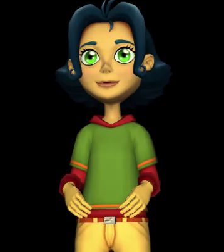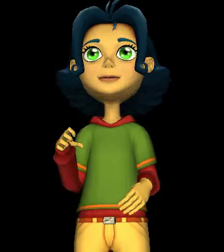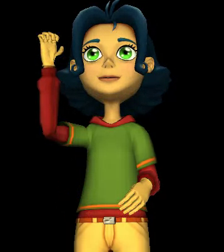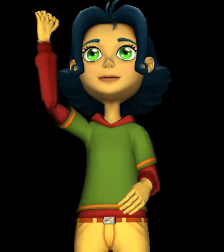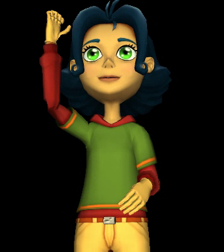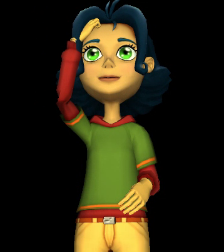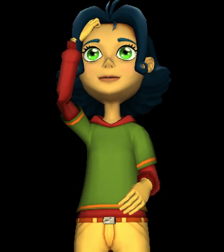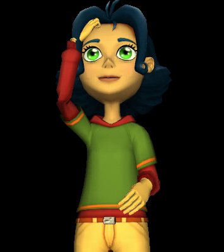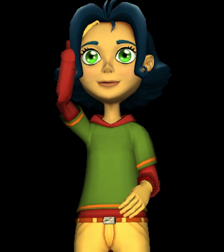أوت